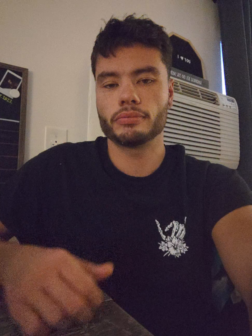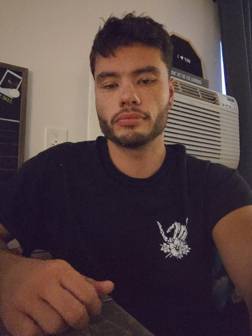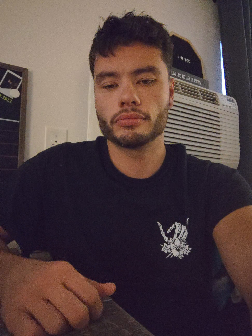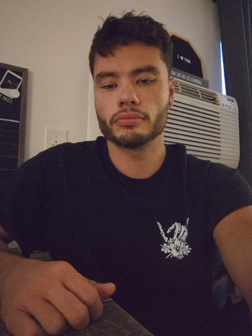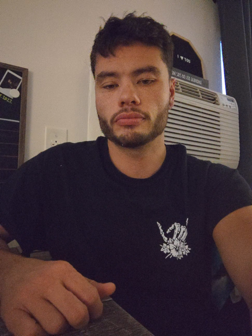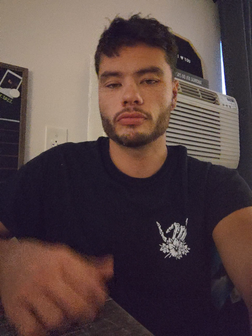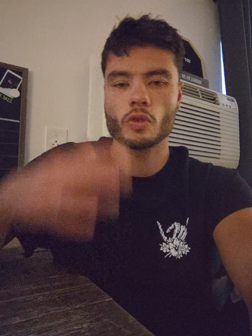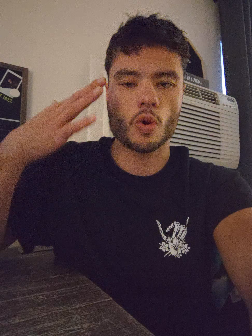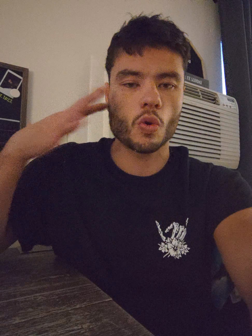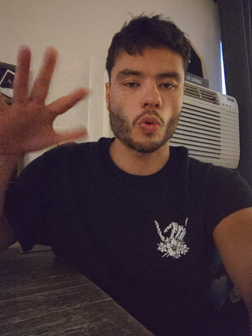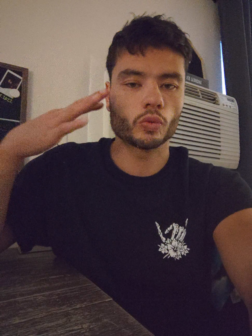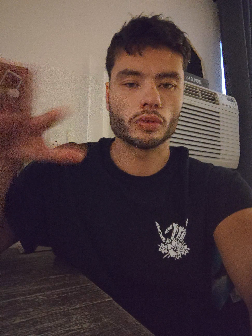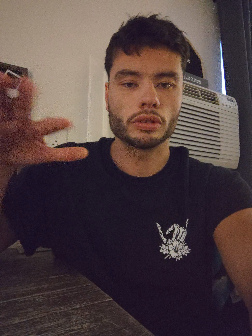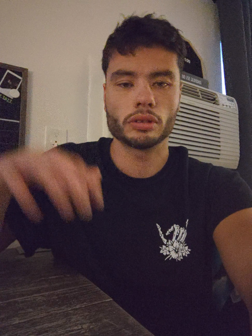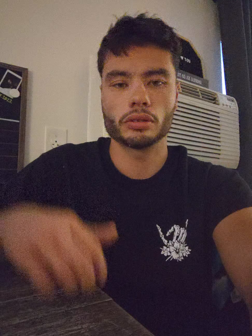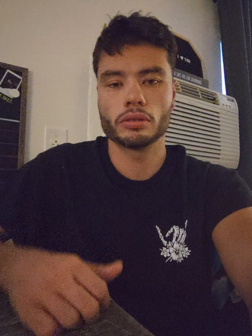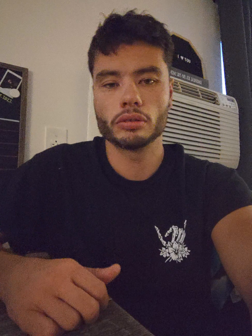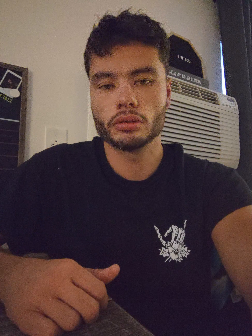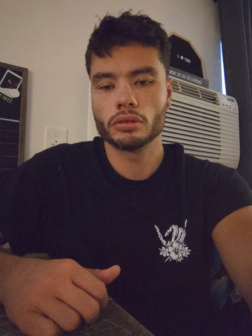noisy